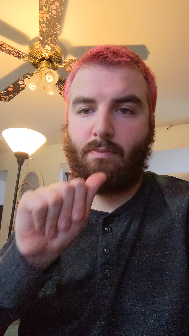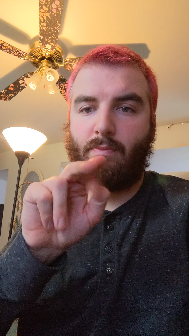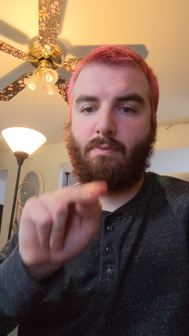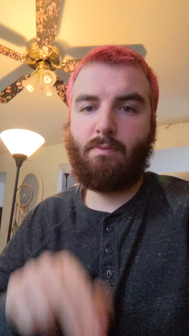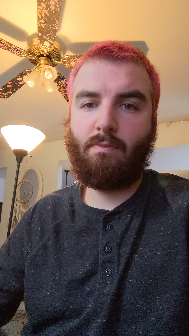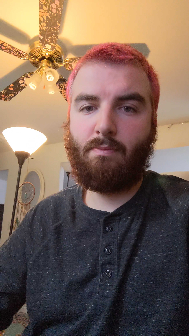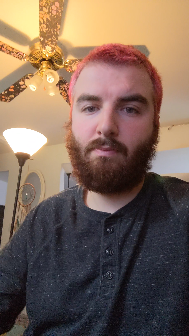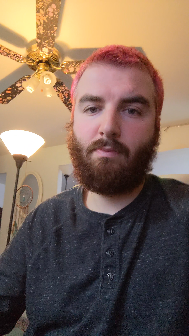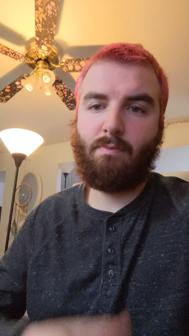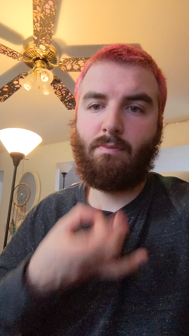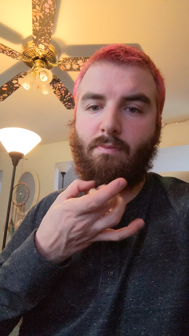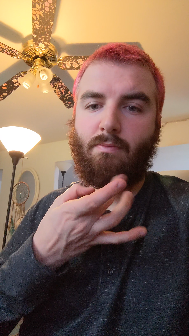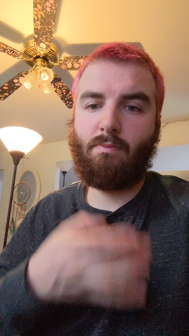light bulb